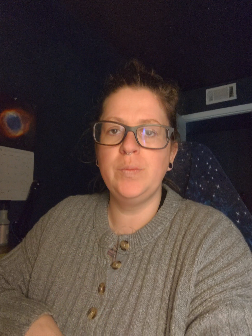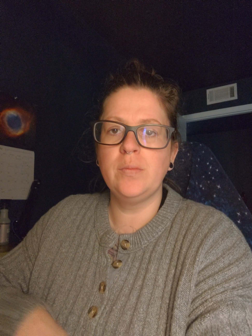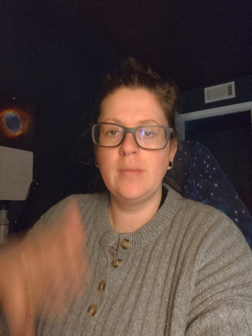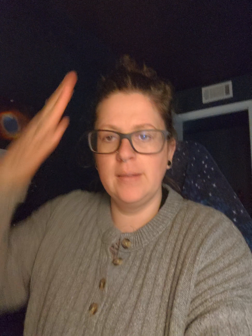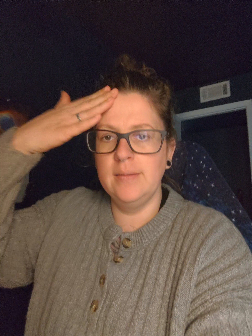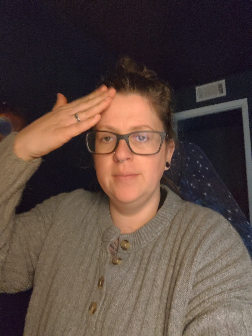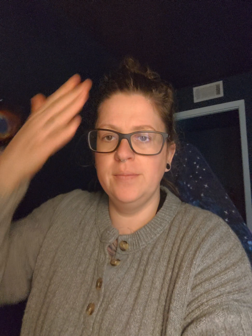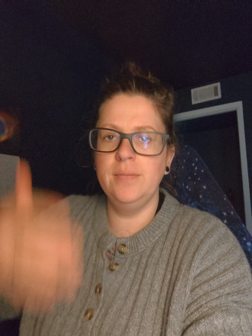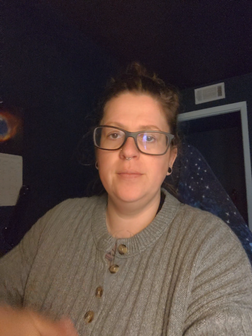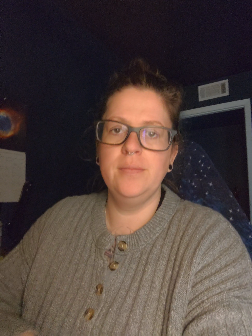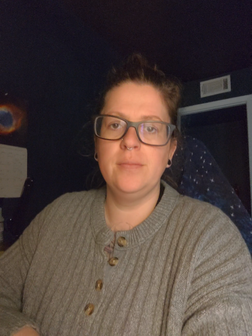hat